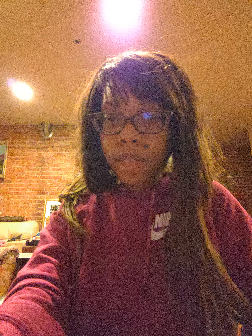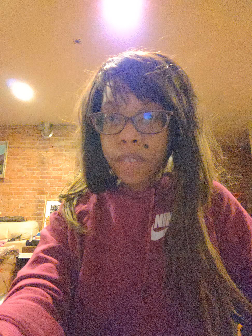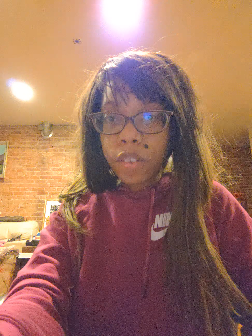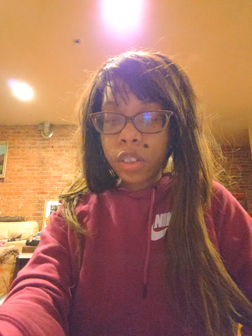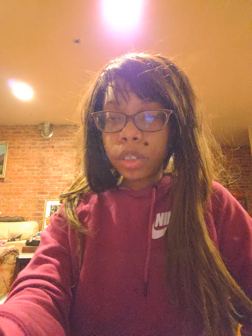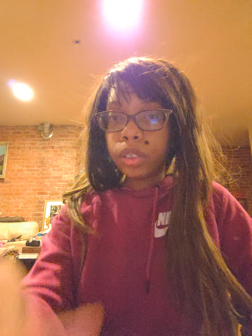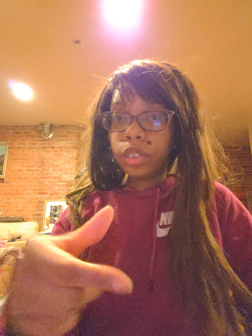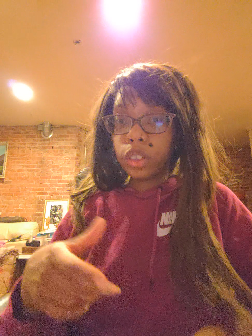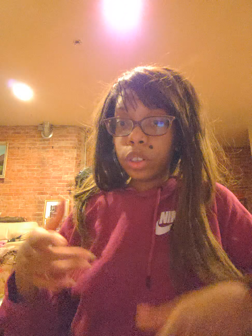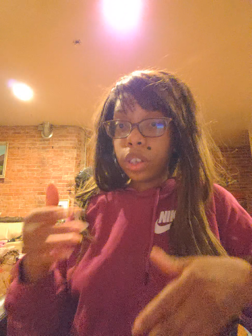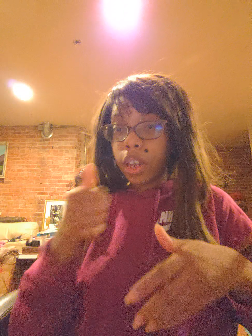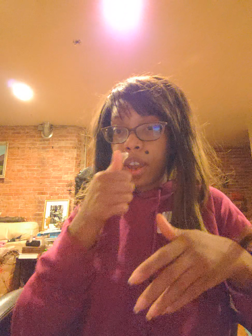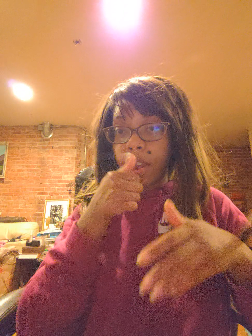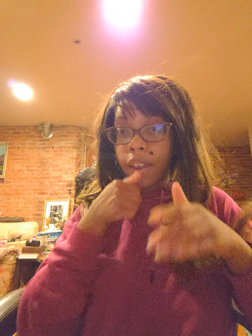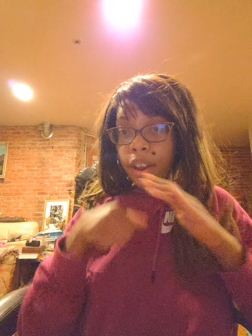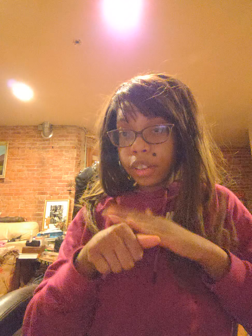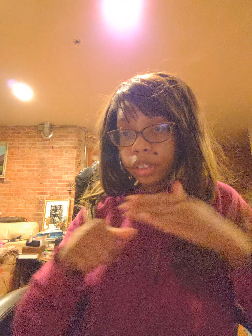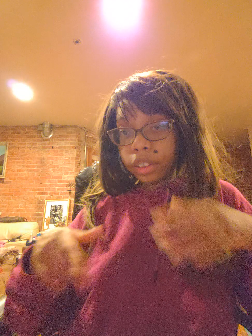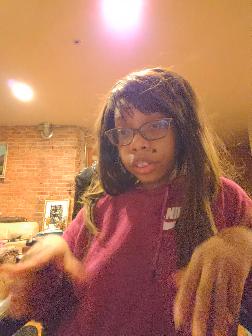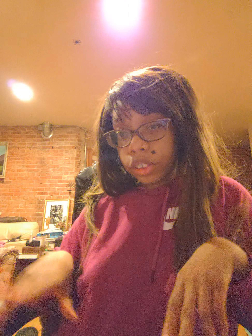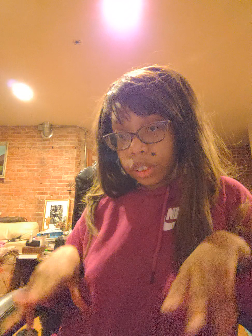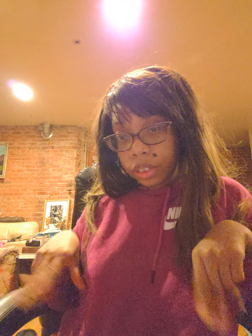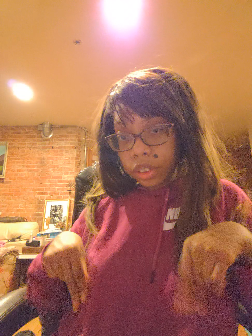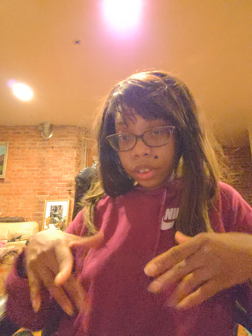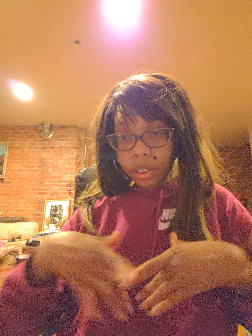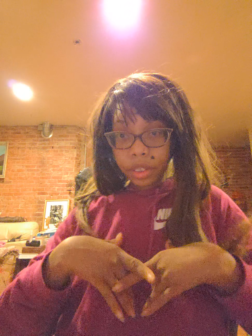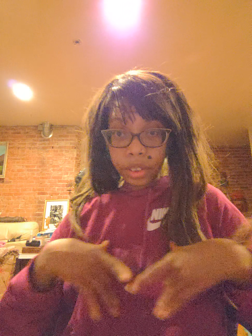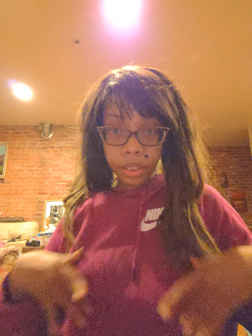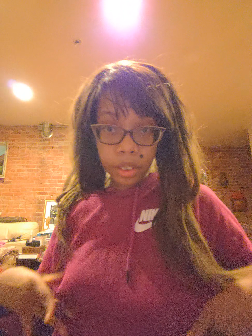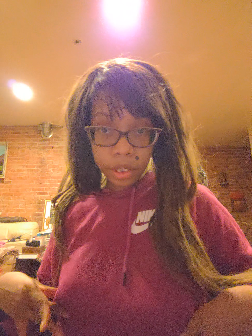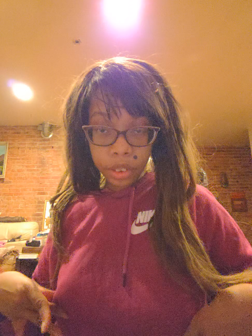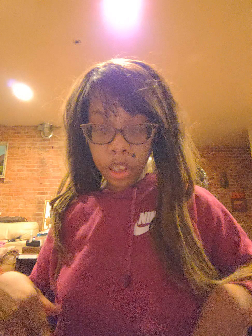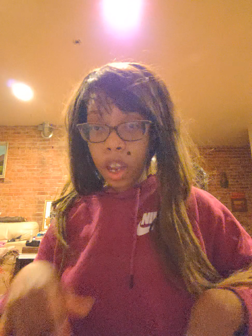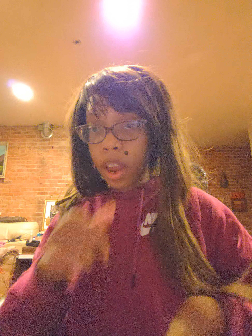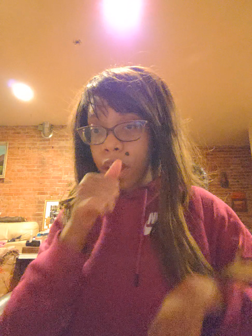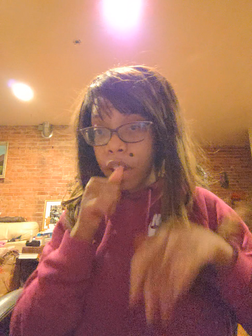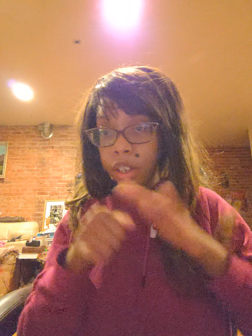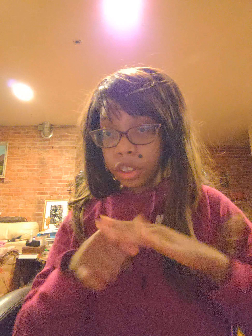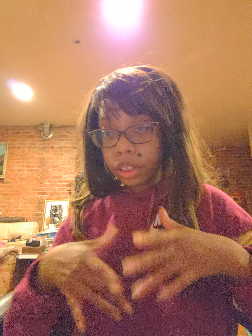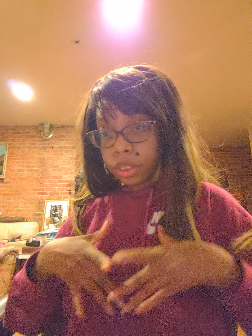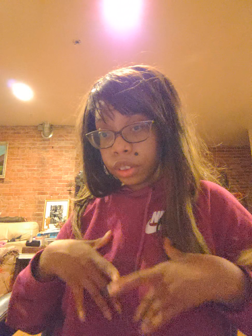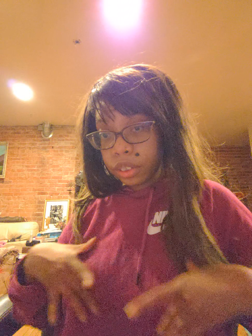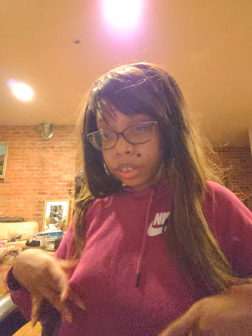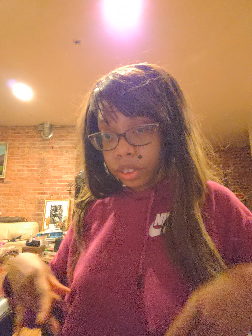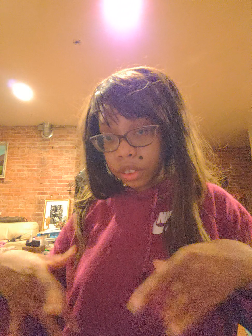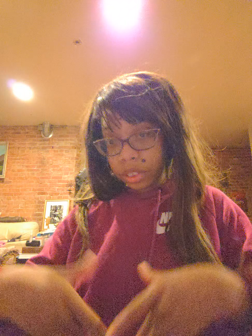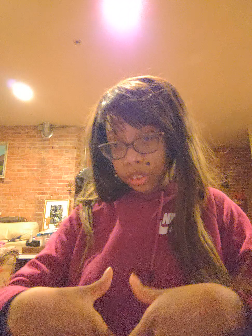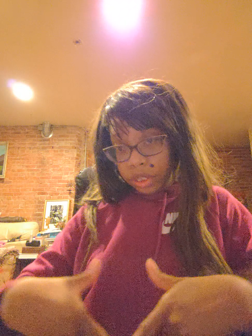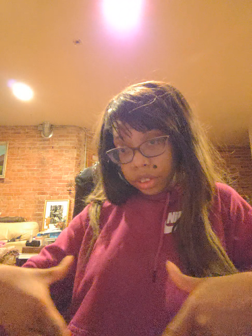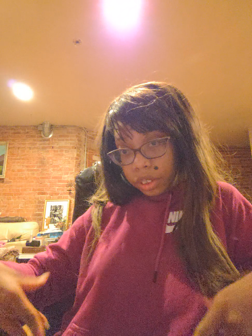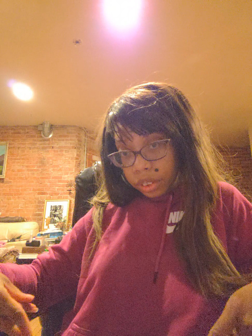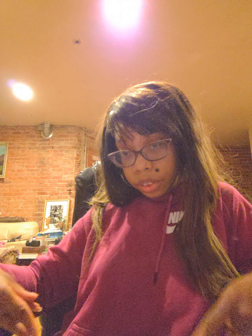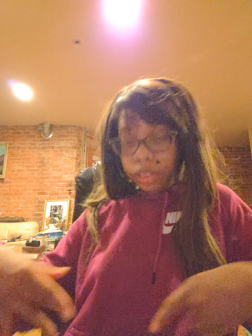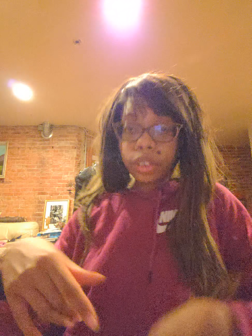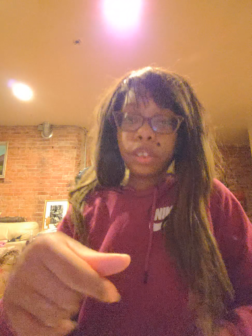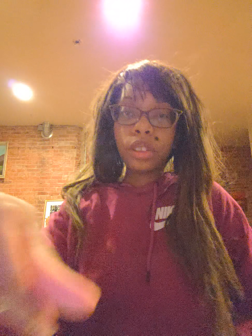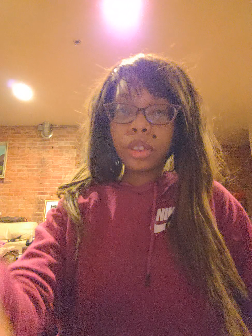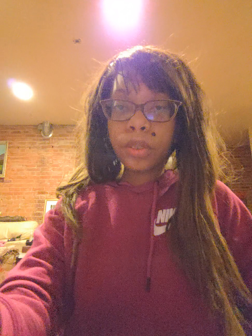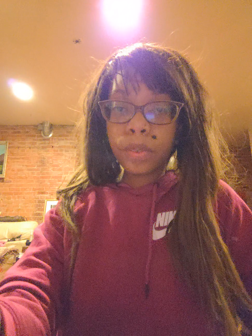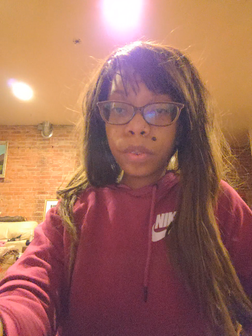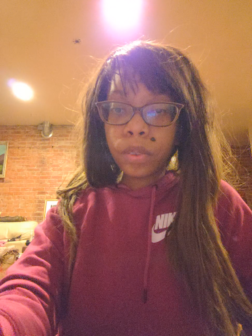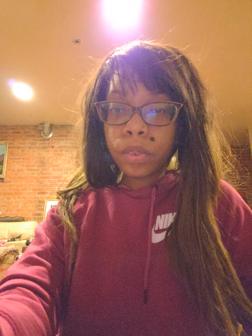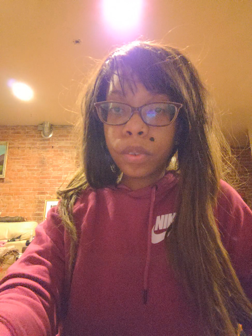underwear